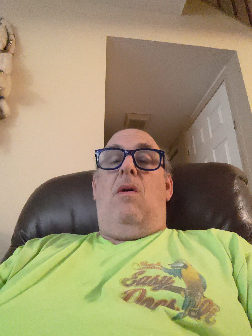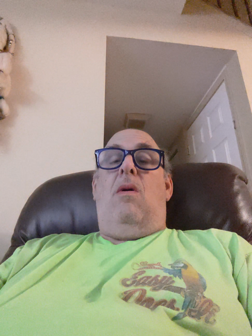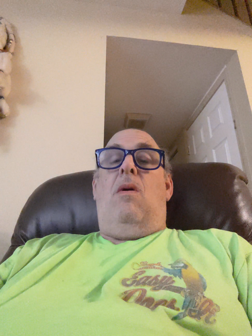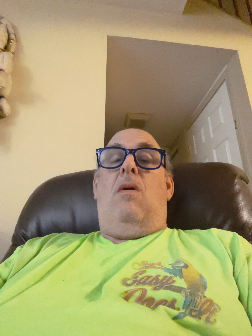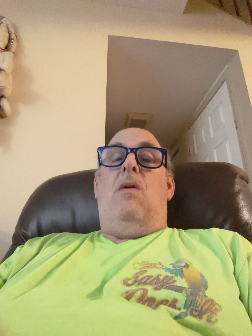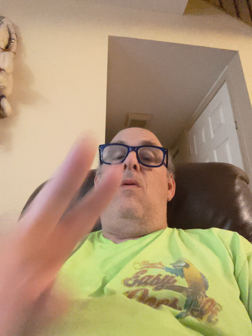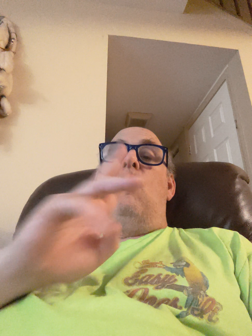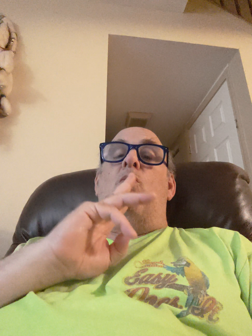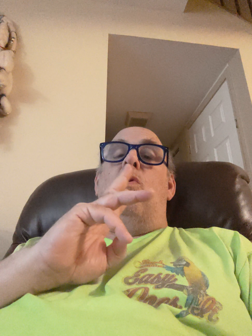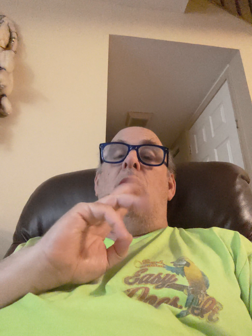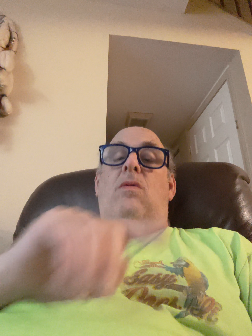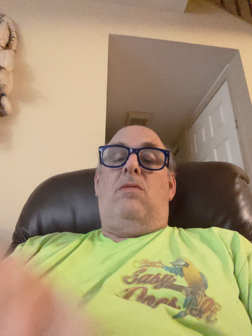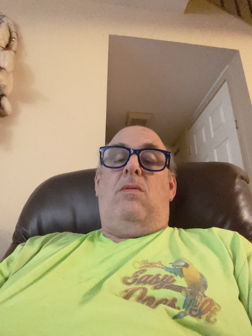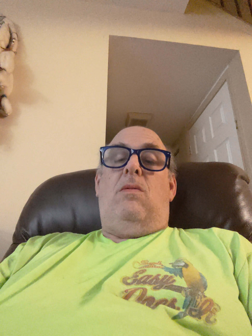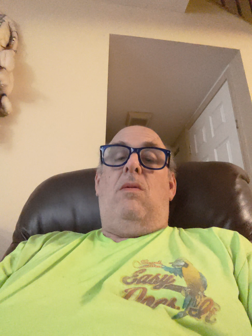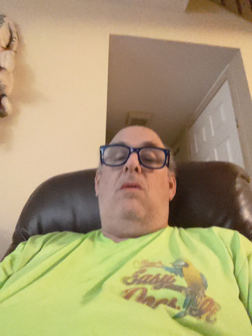water